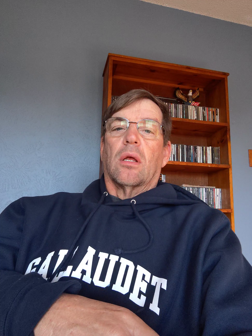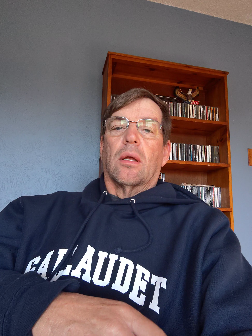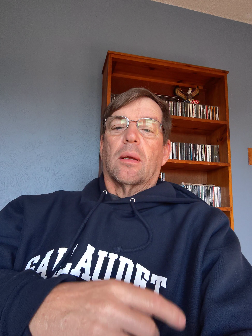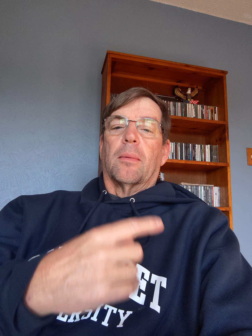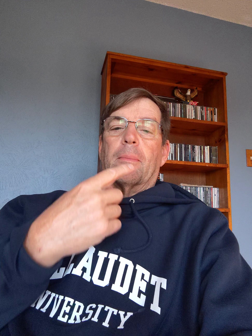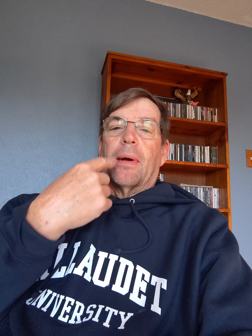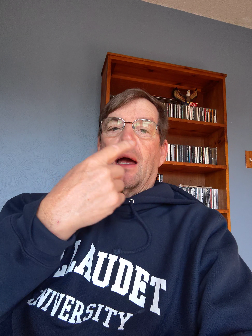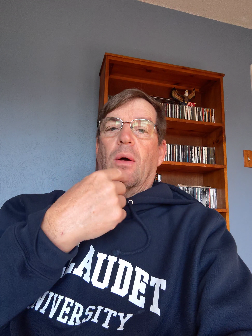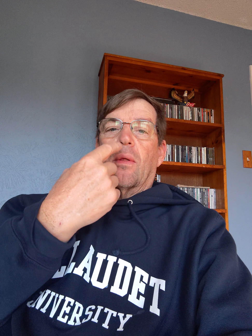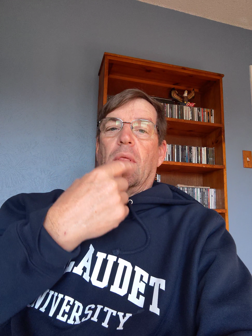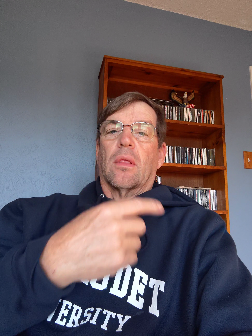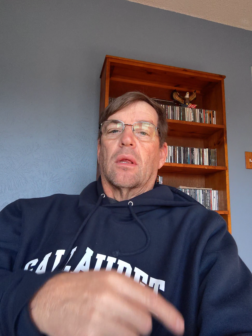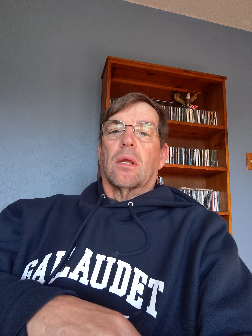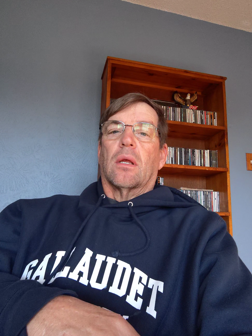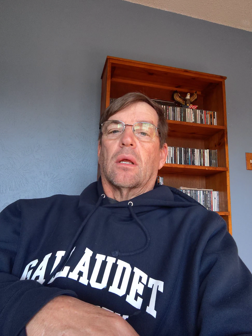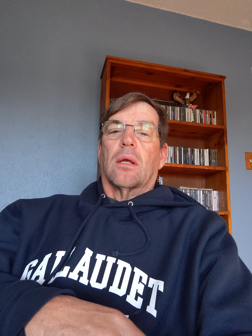mouth